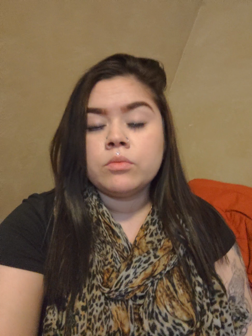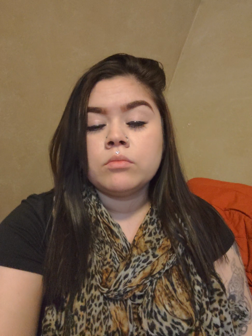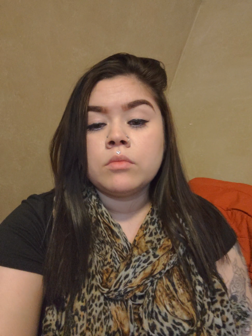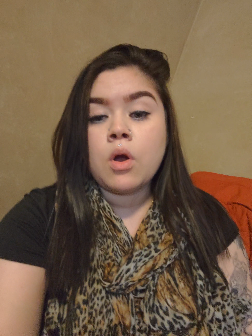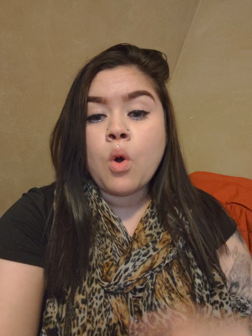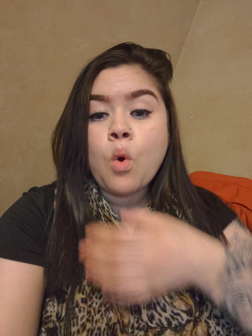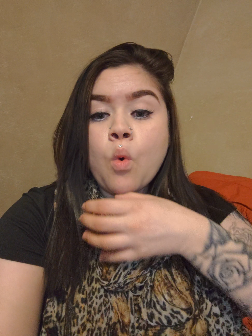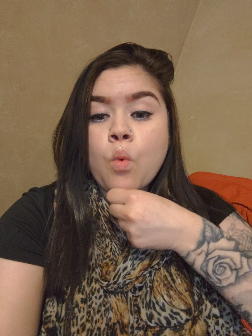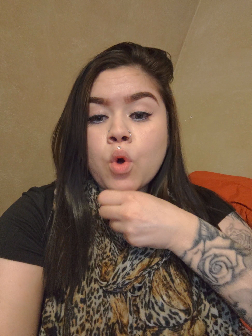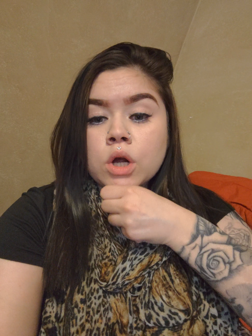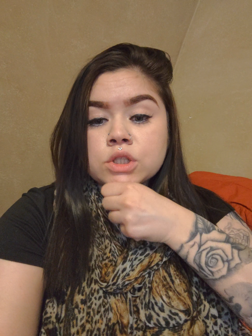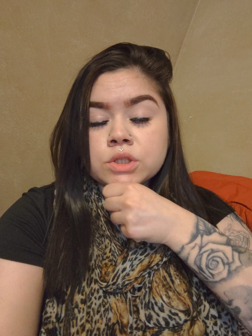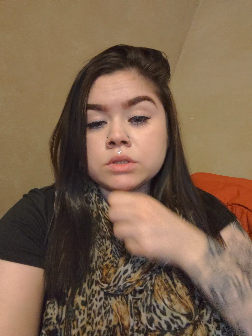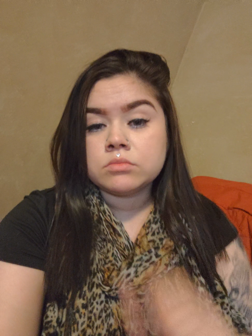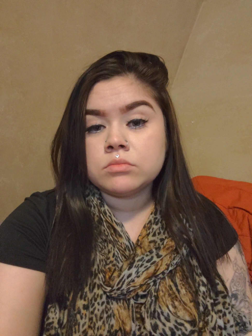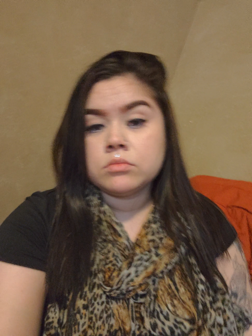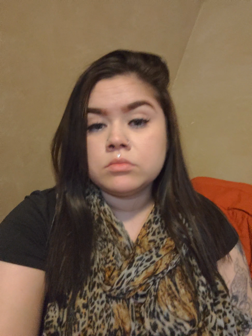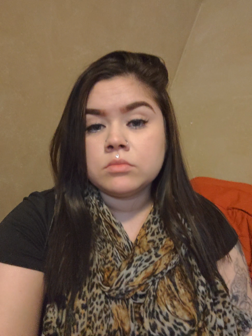orange